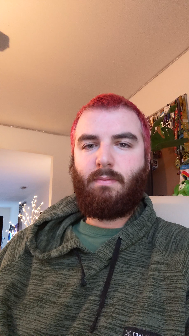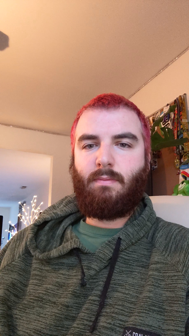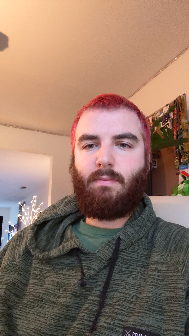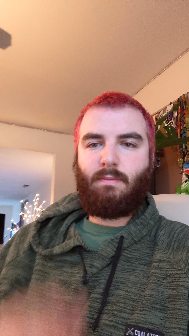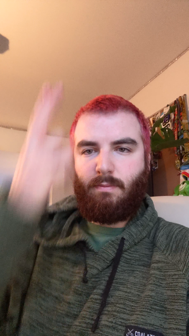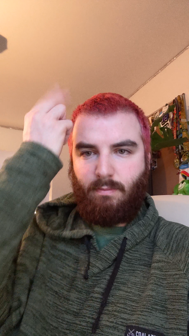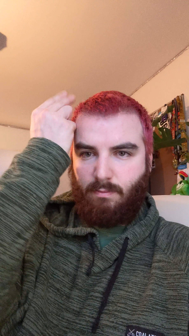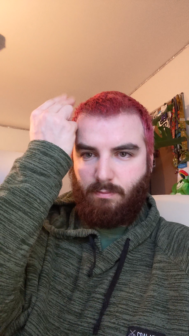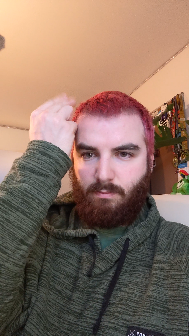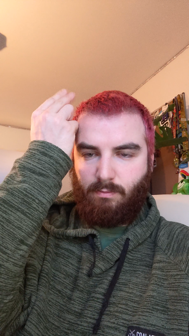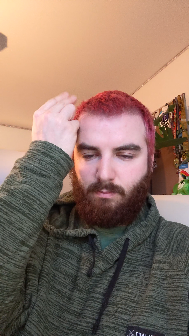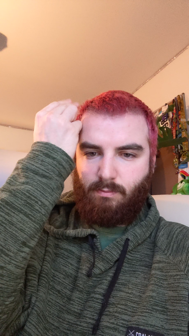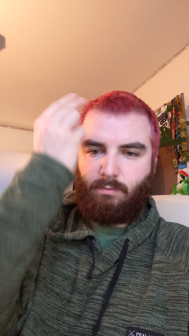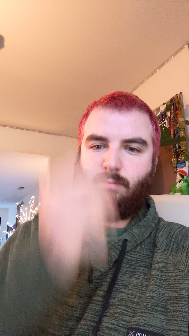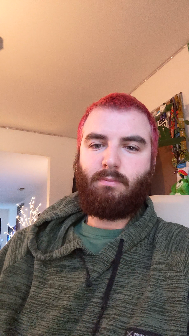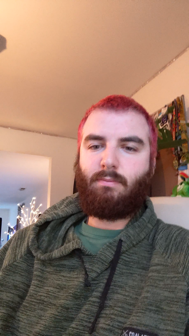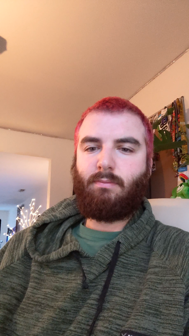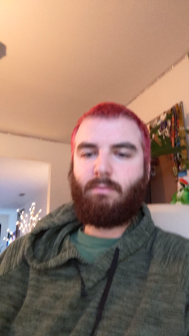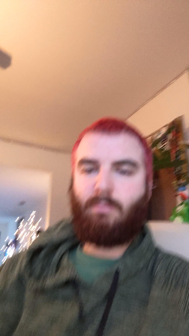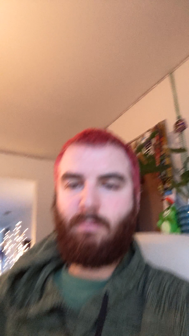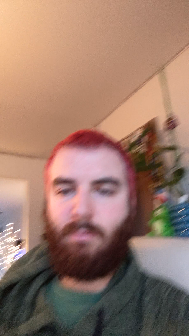rabbit